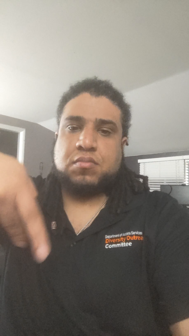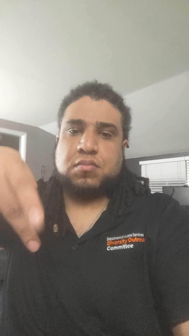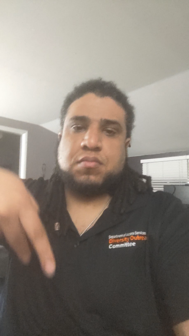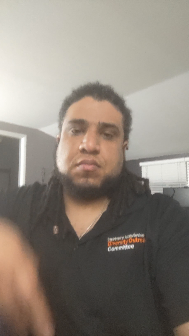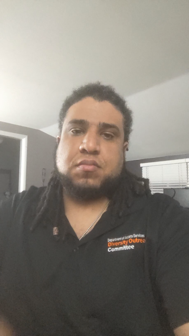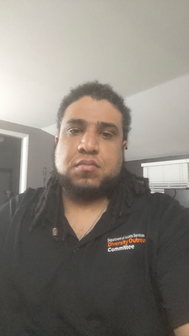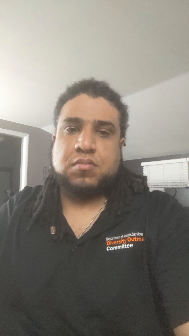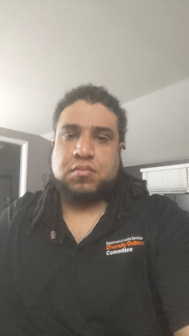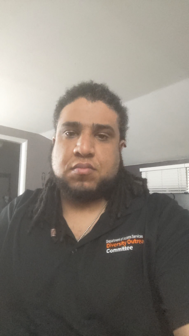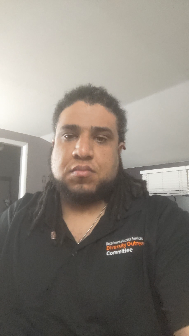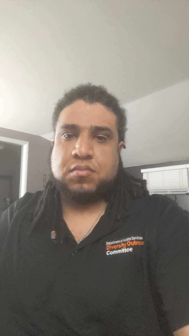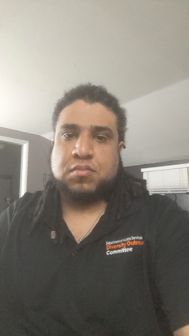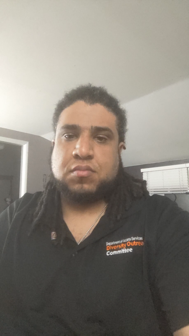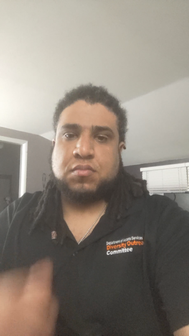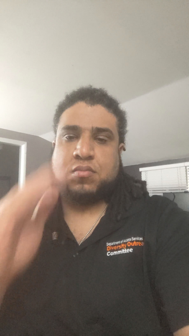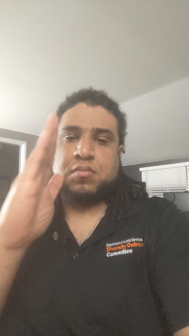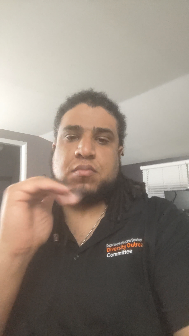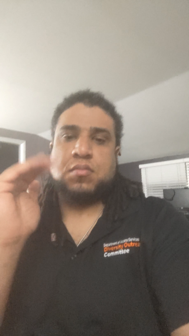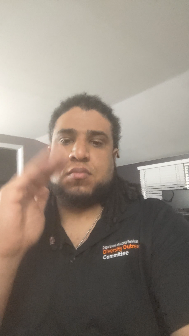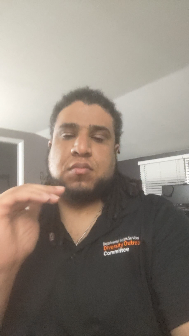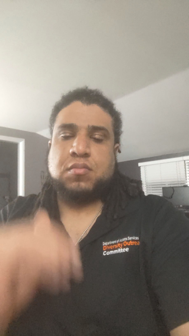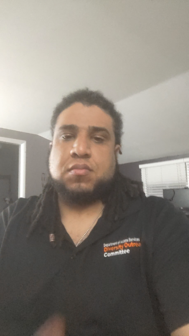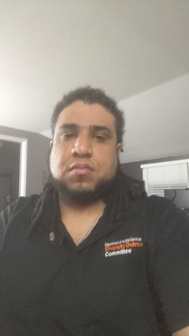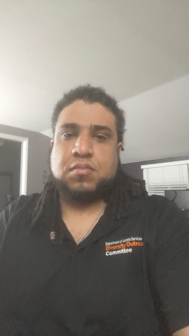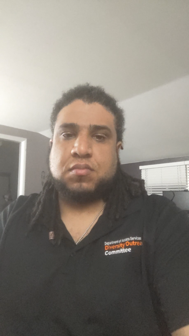downtown